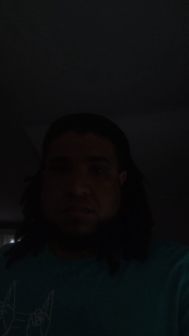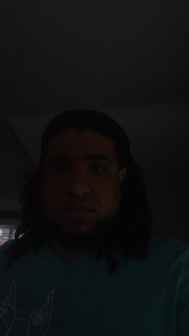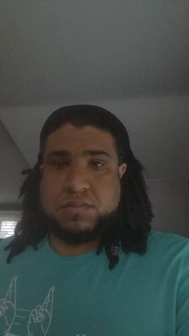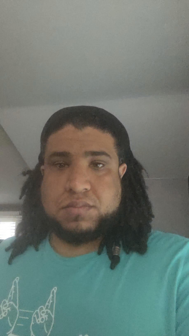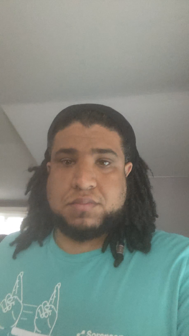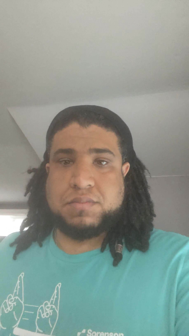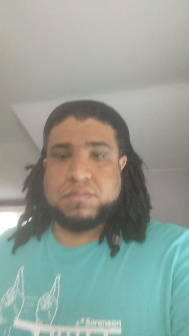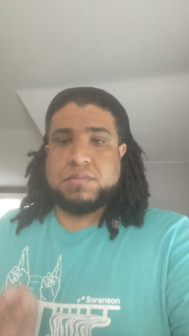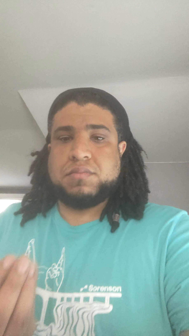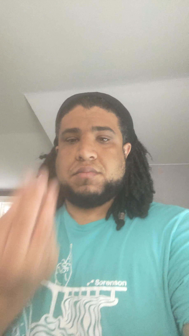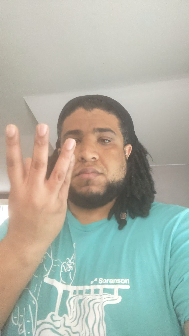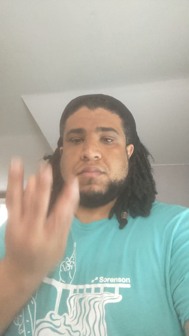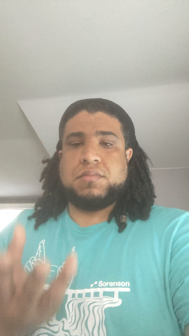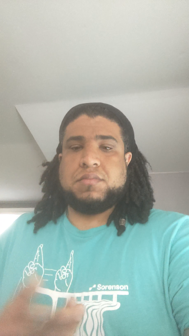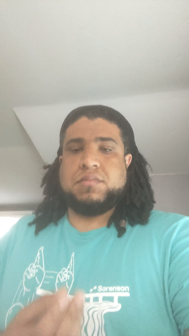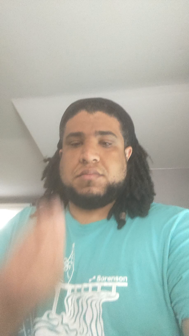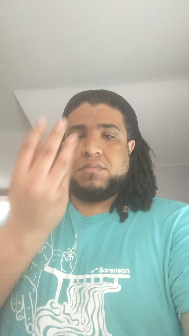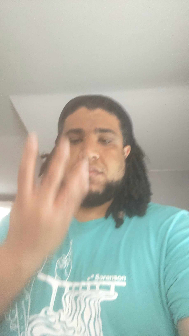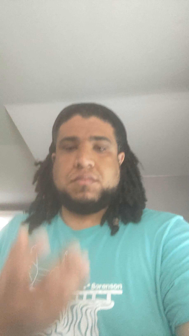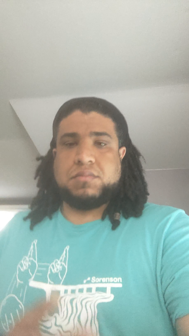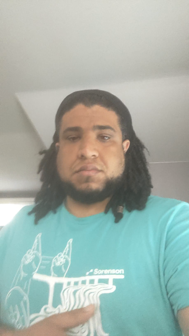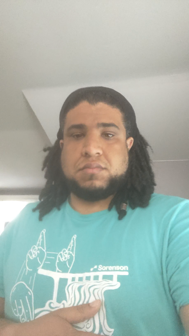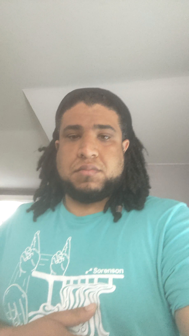plants